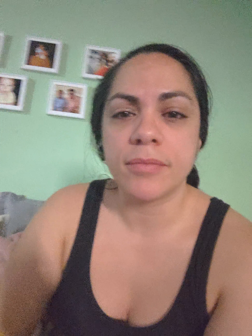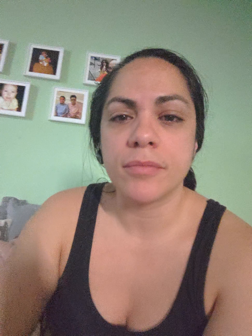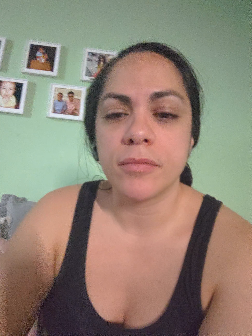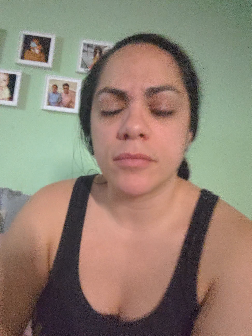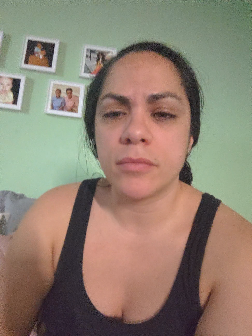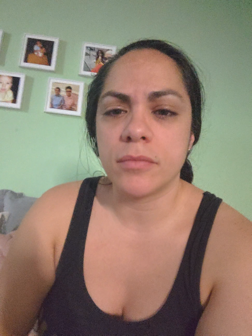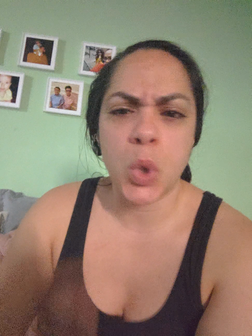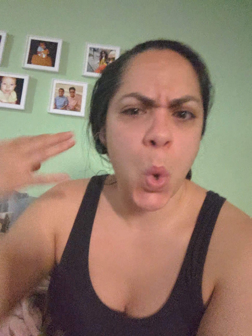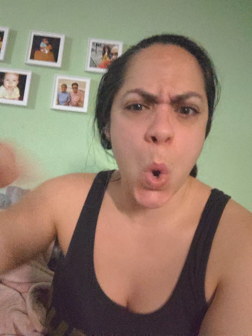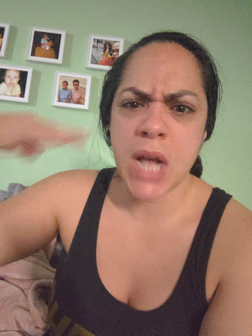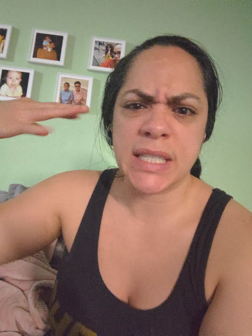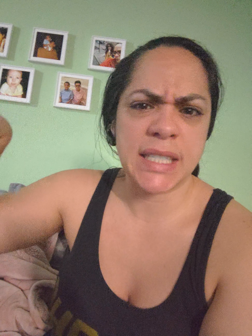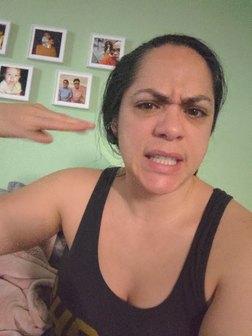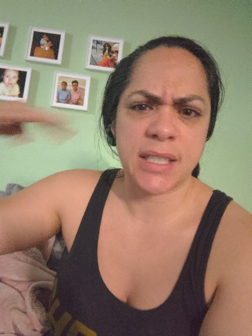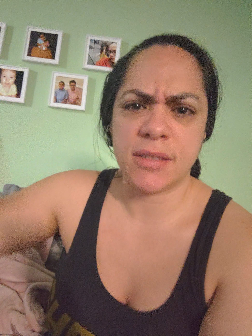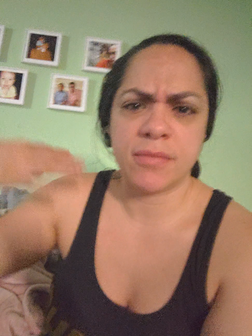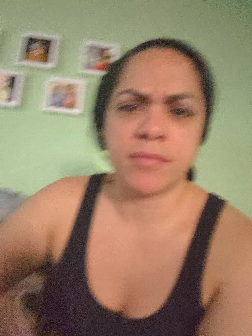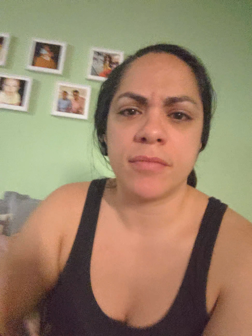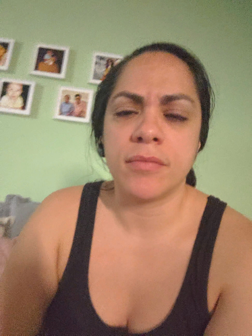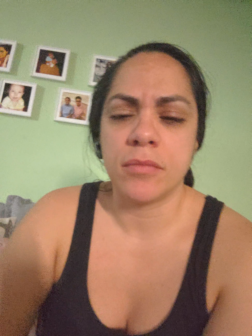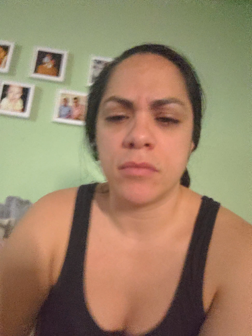noisy